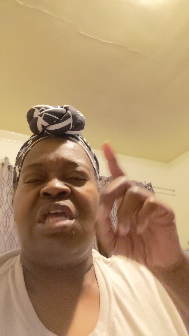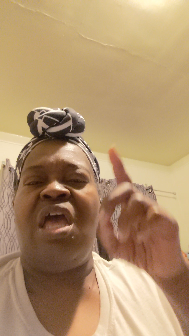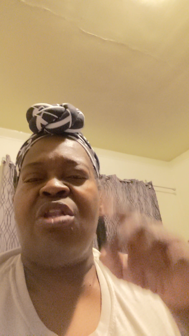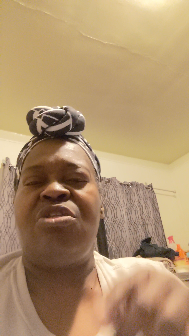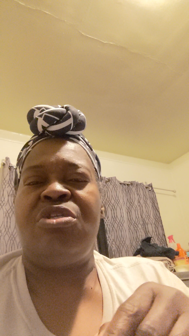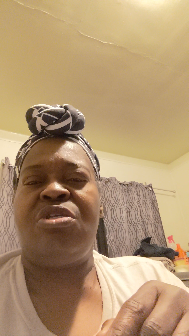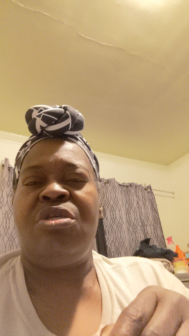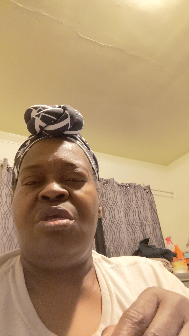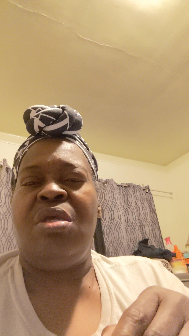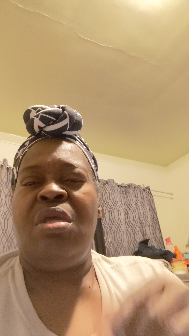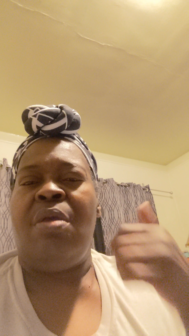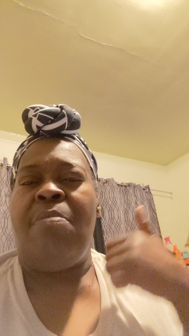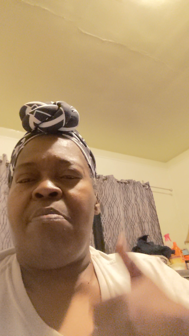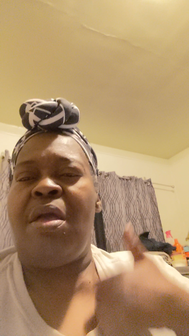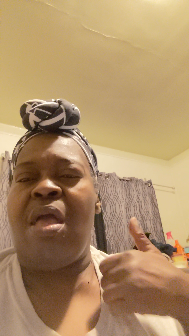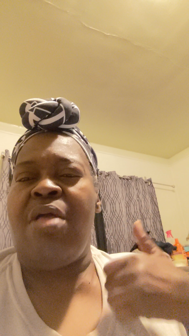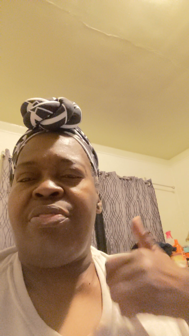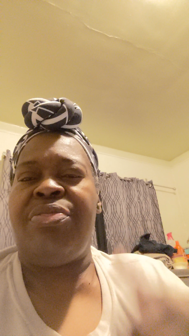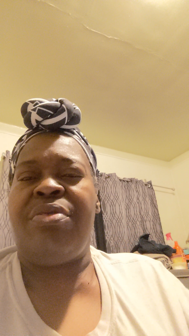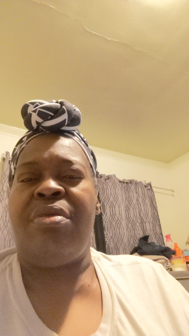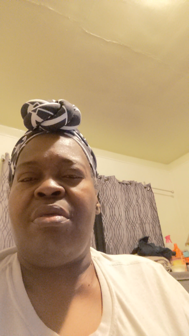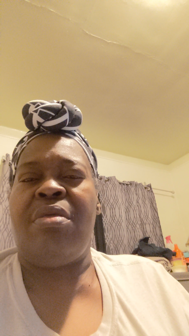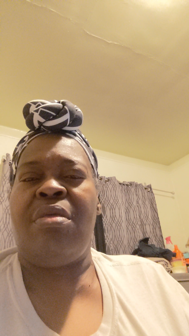bathtub